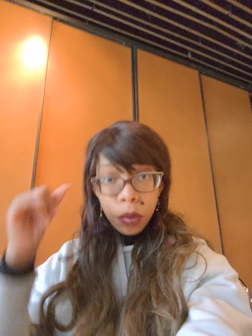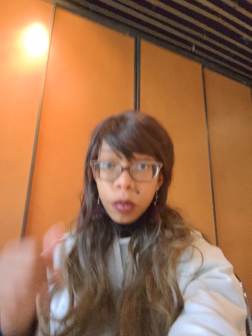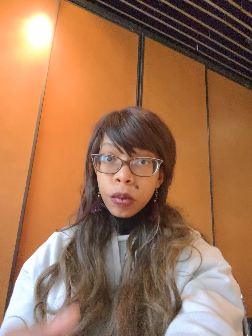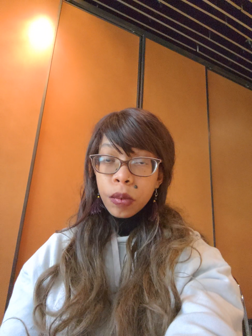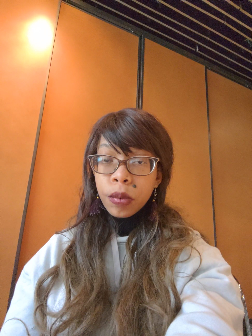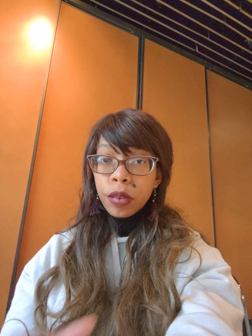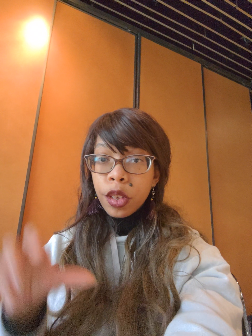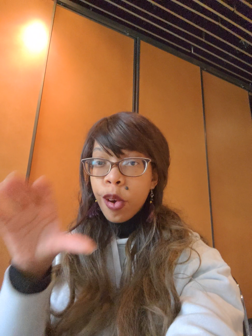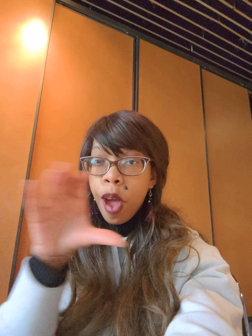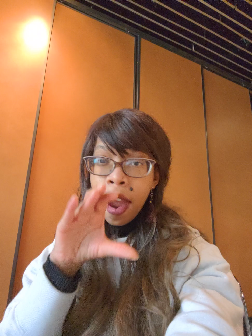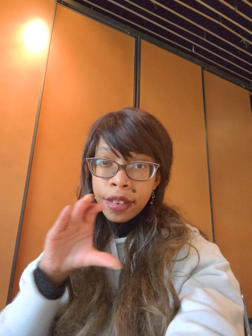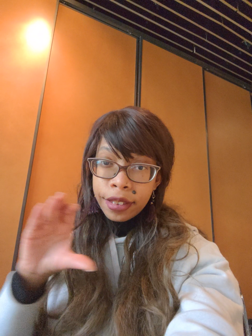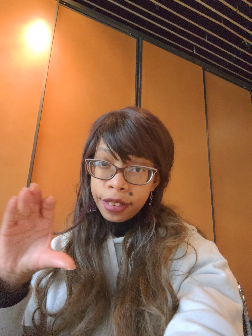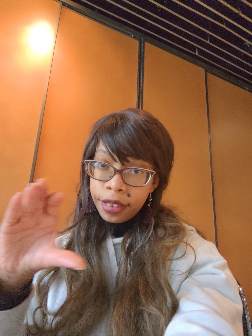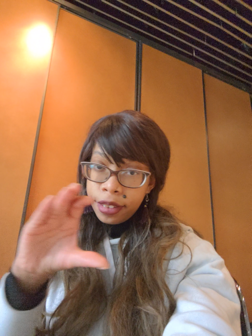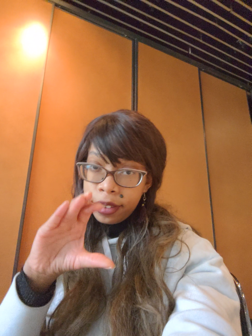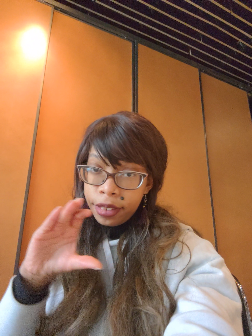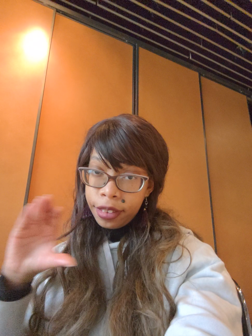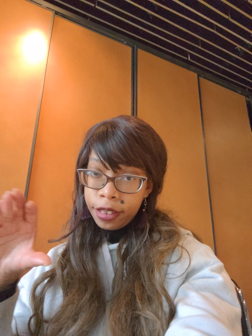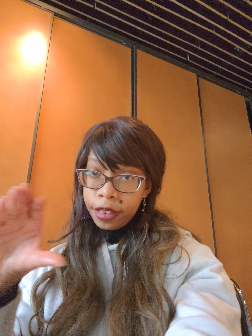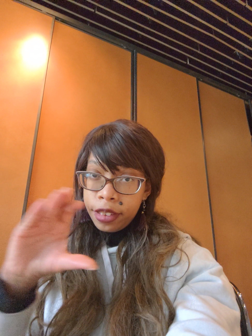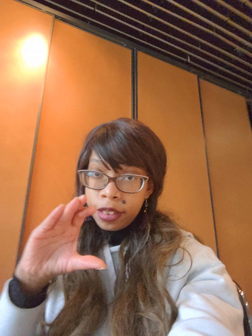chocolate